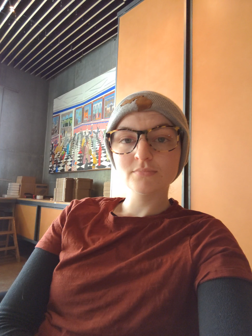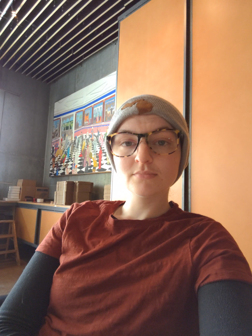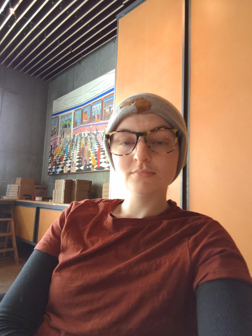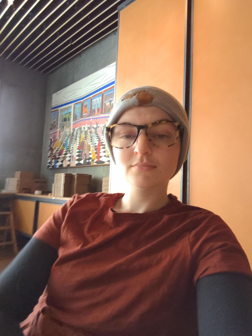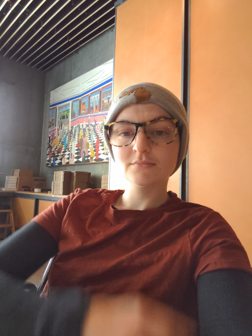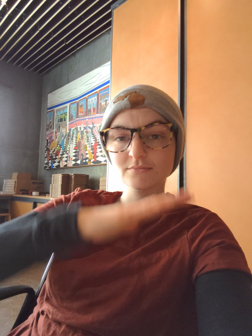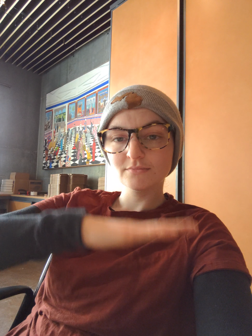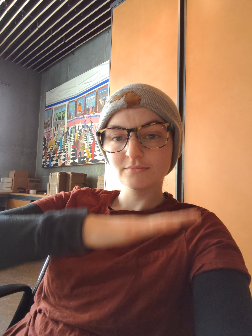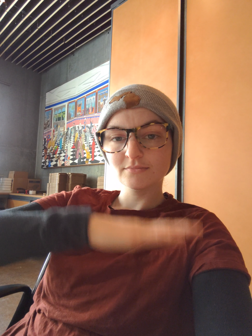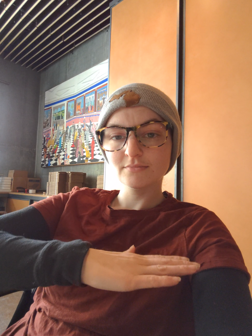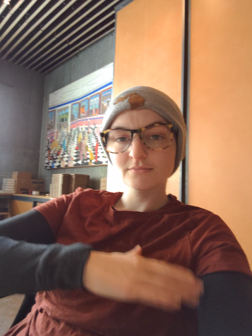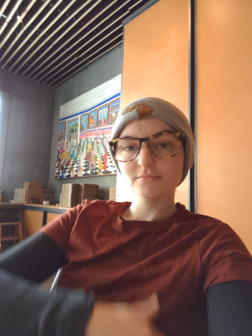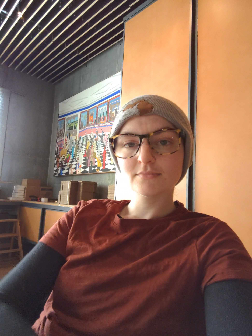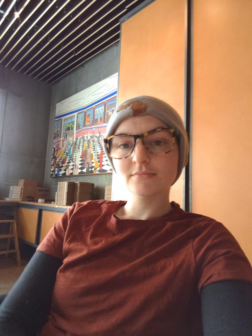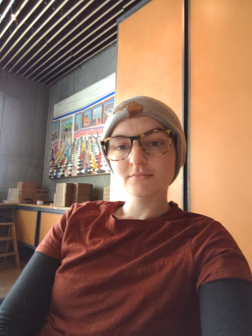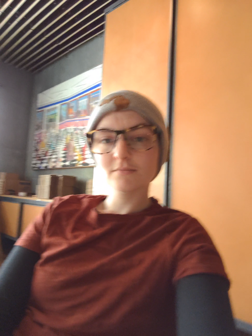table